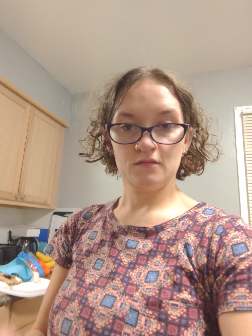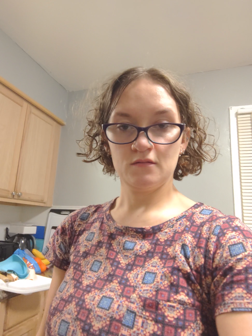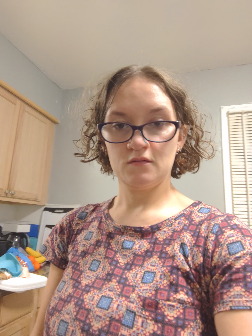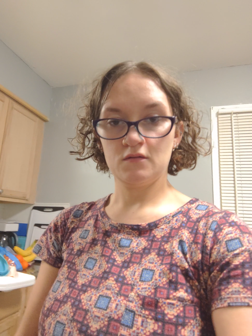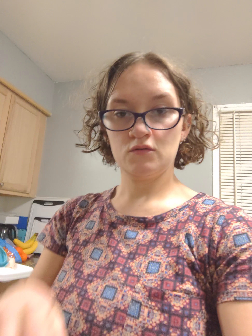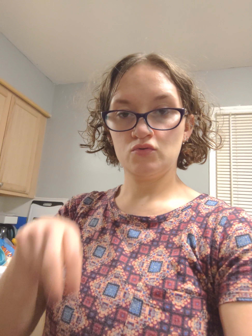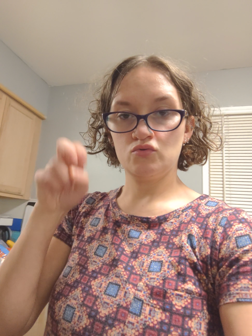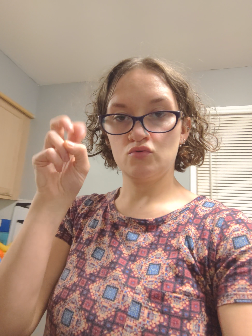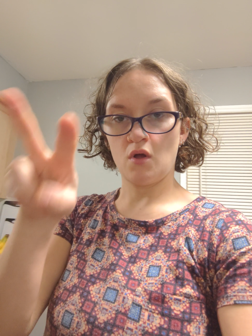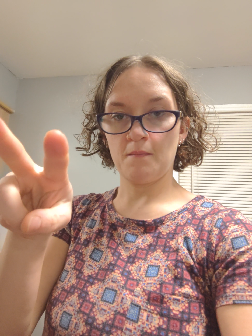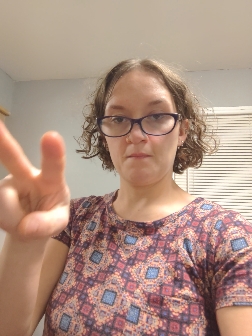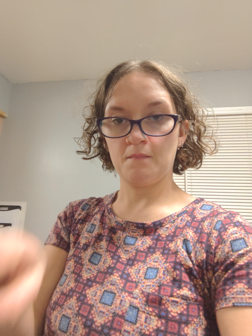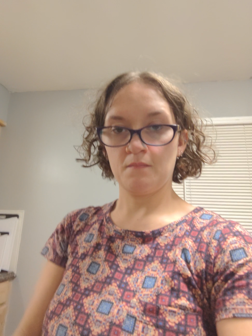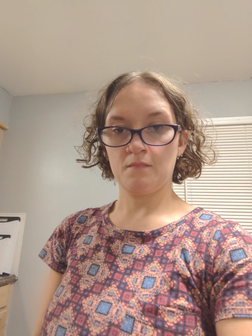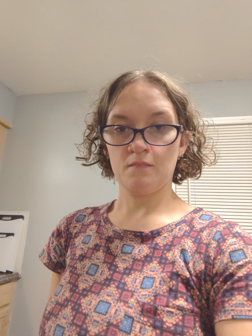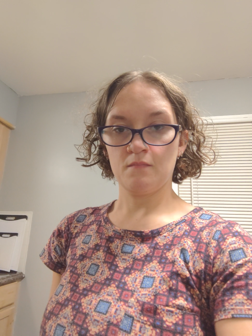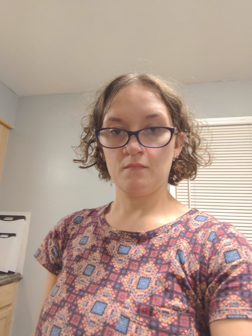jump